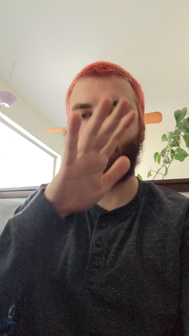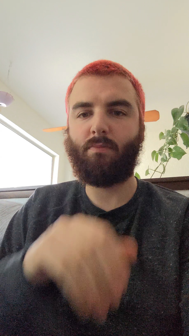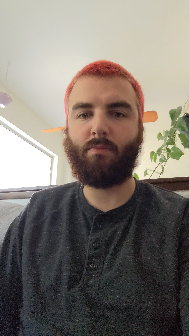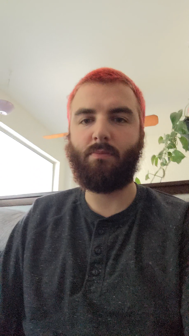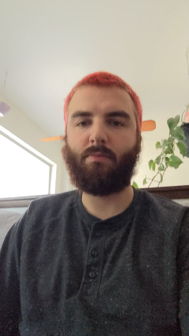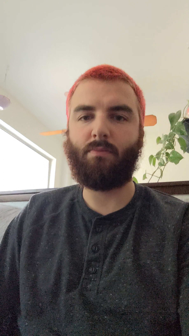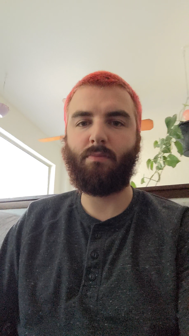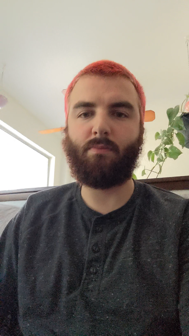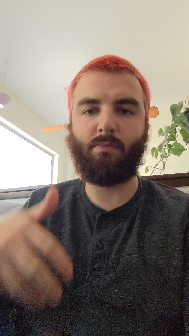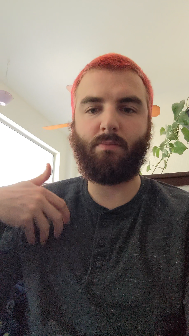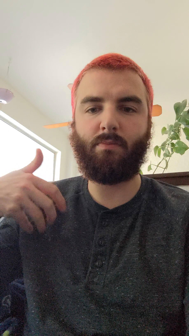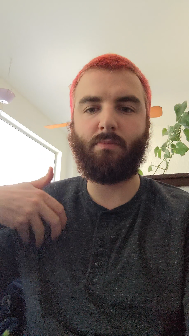monkey